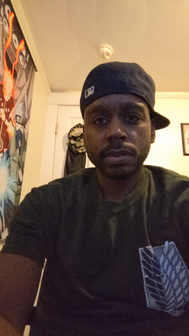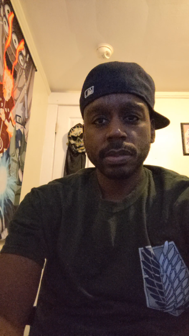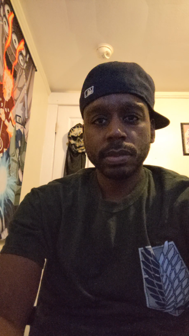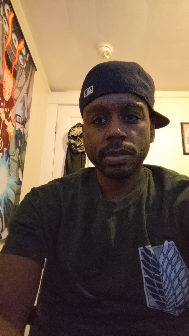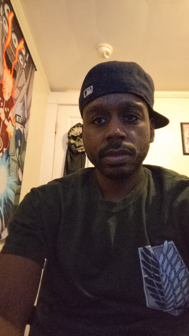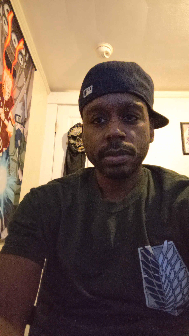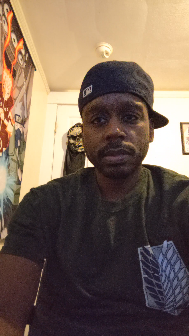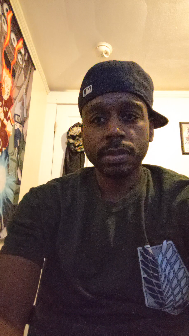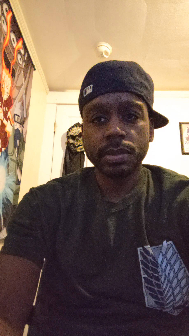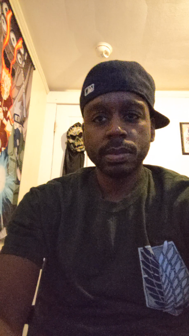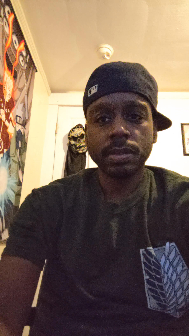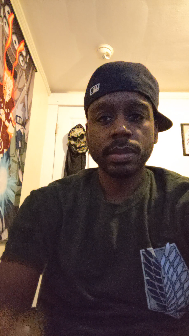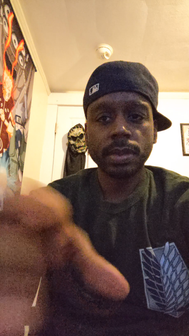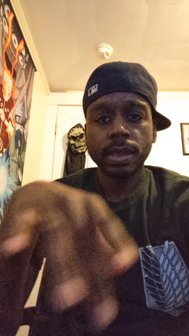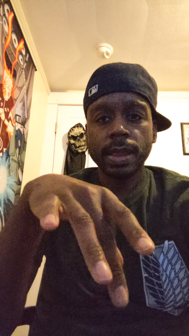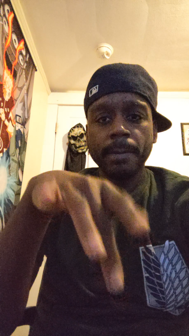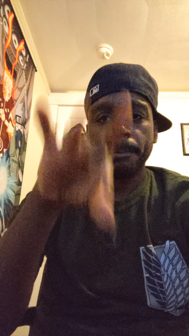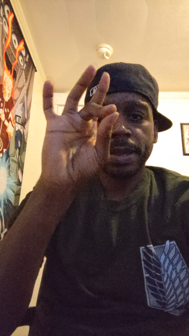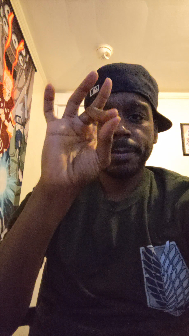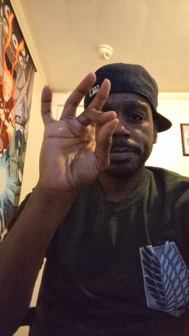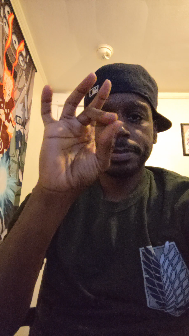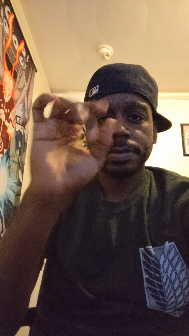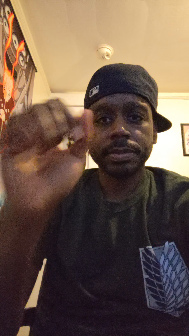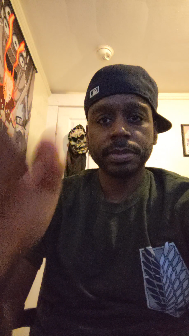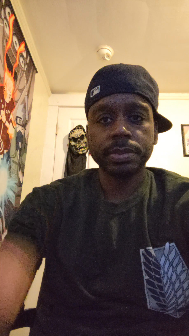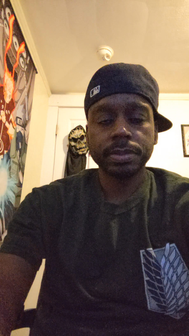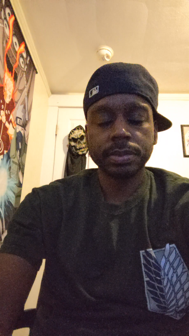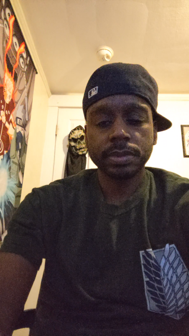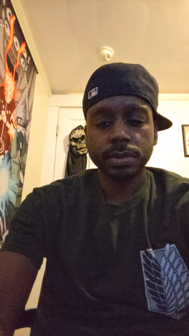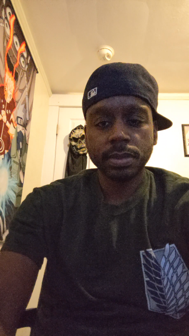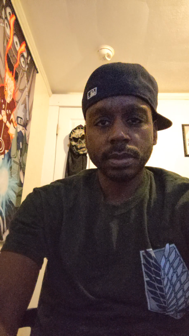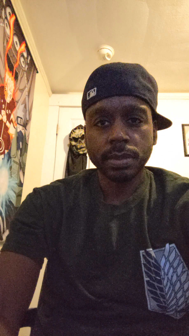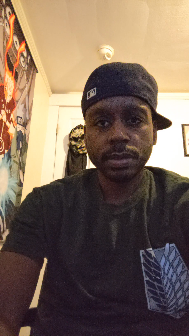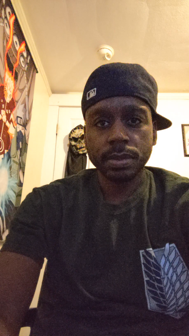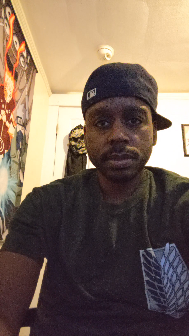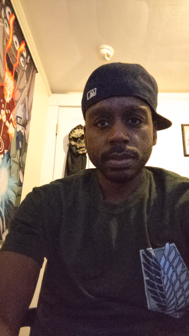pick